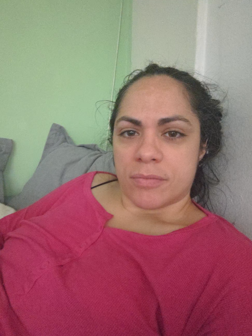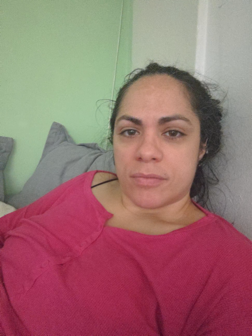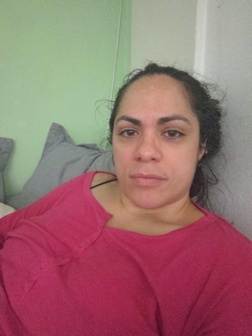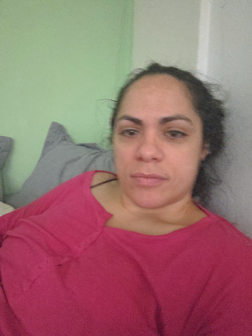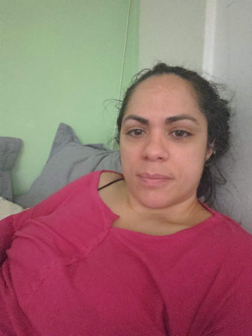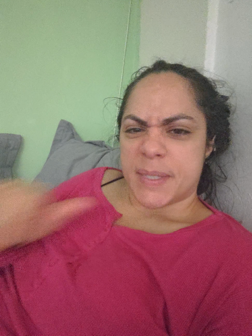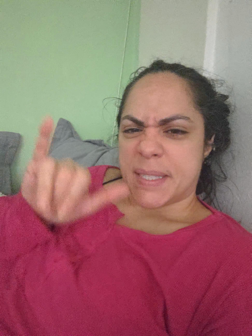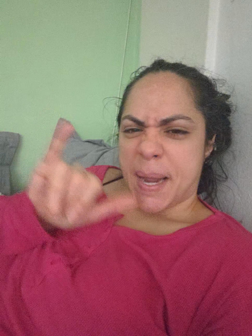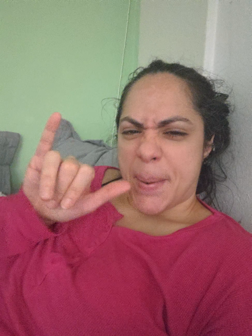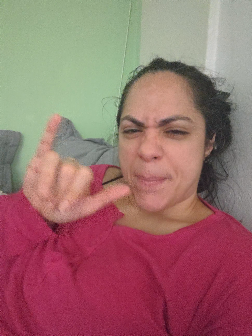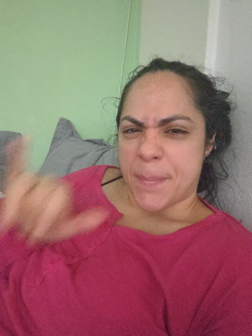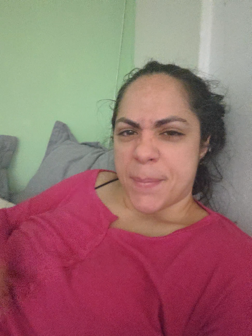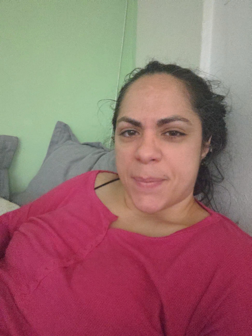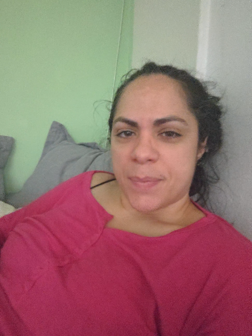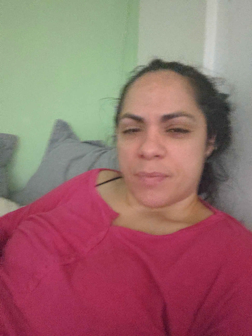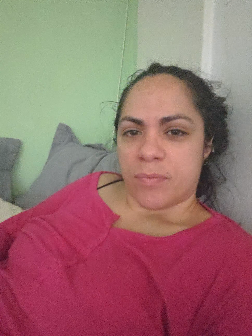same